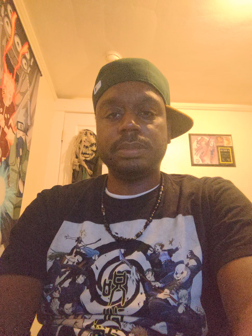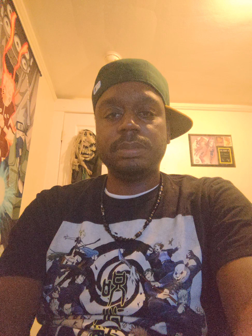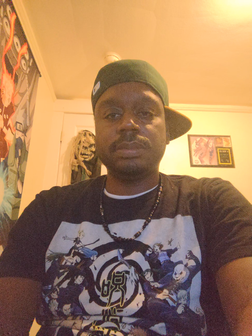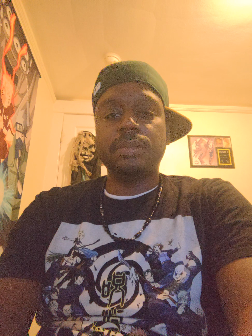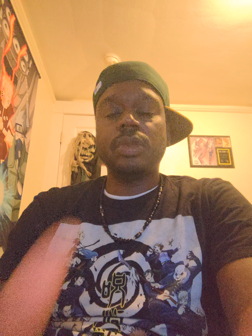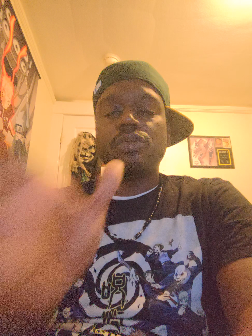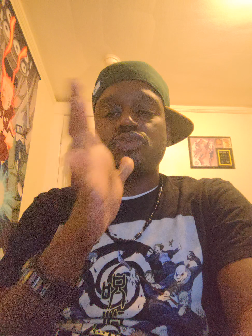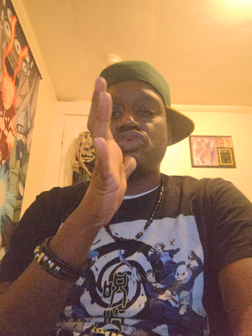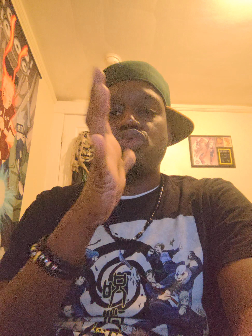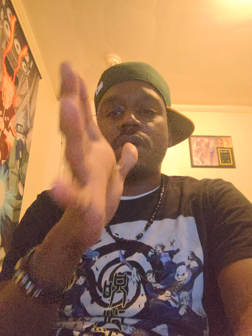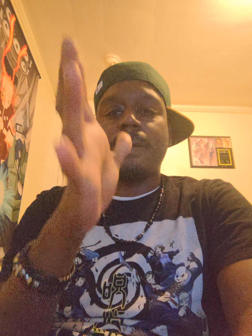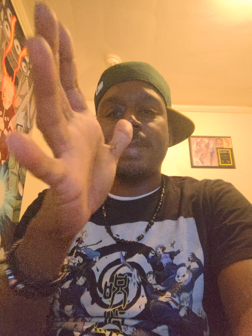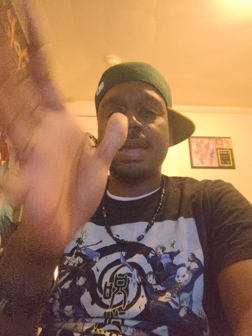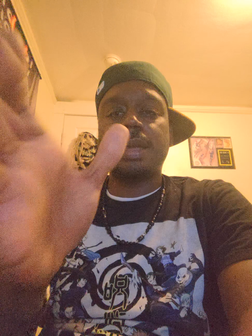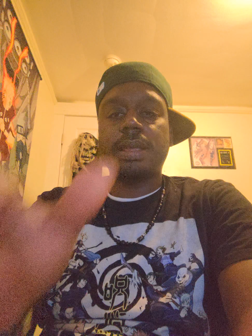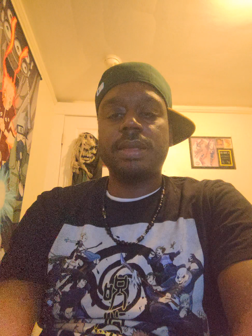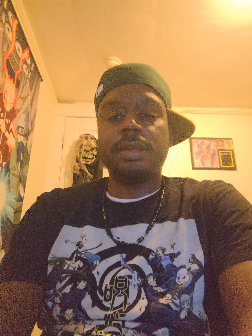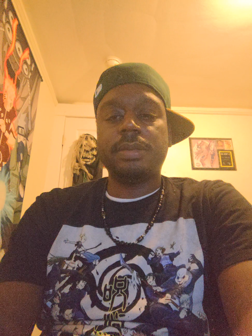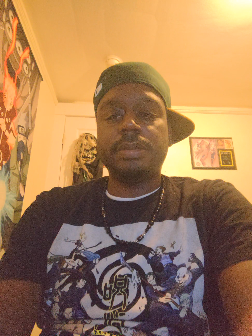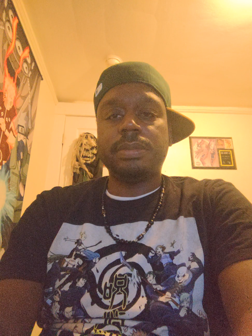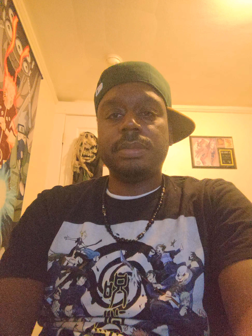grandma